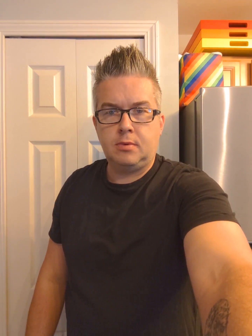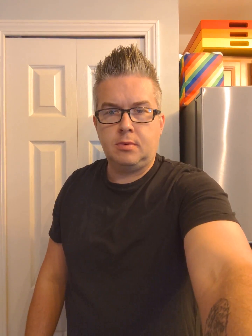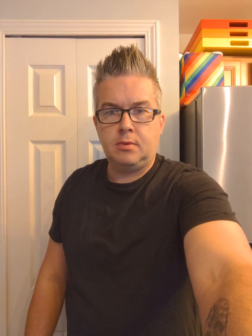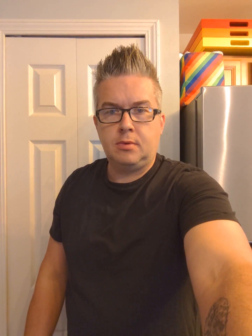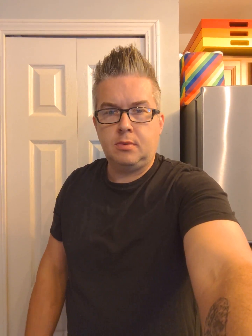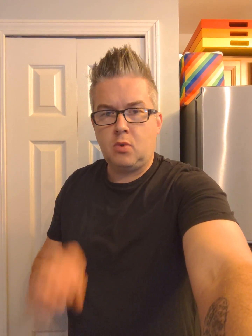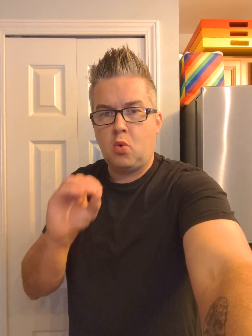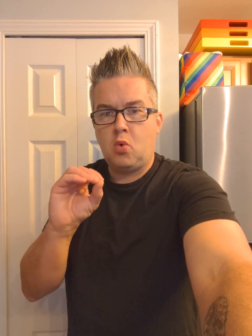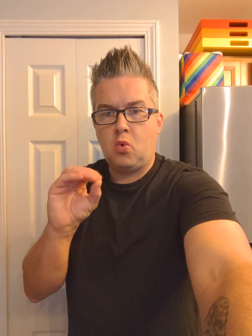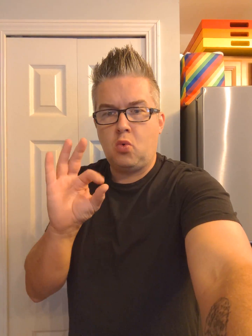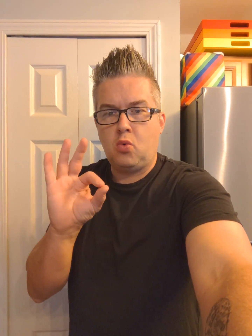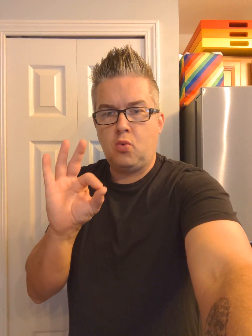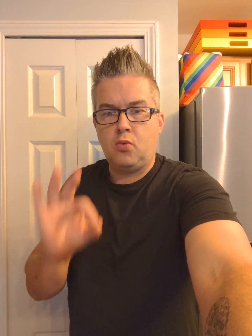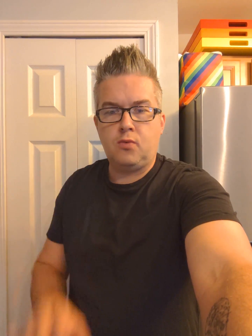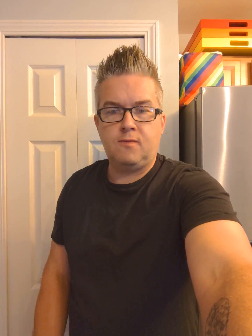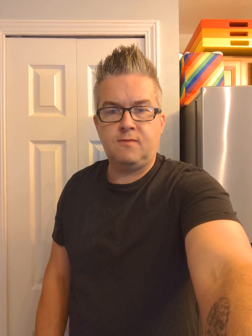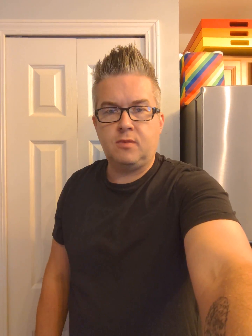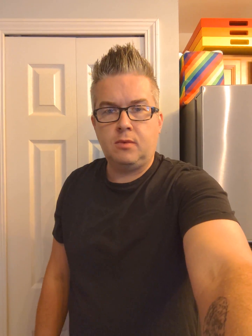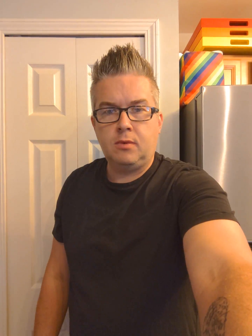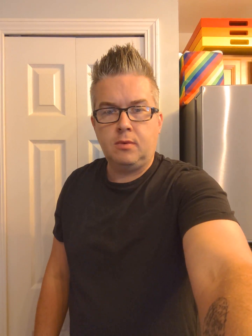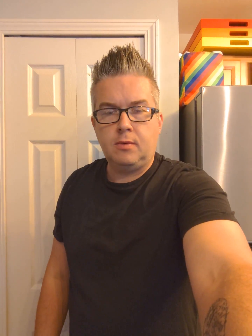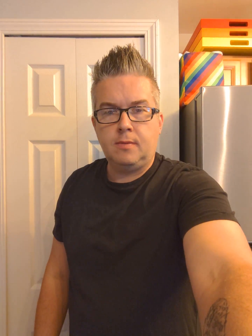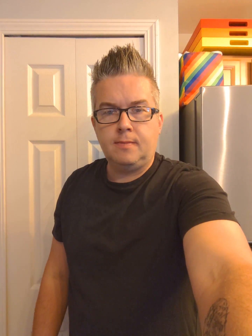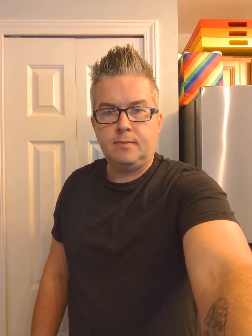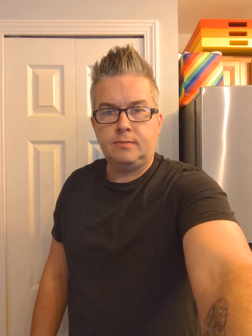of